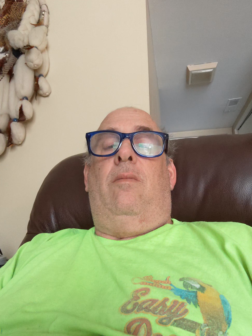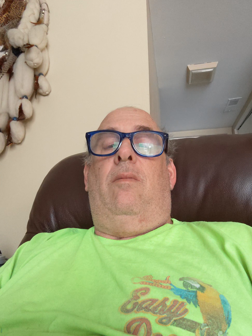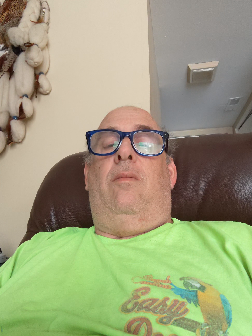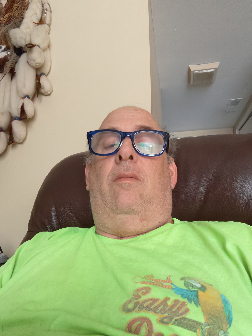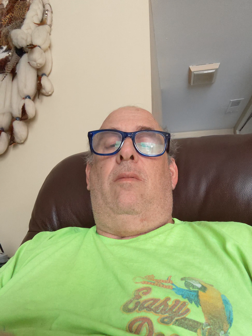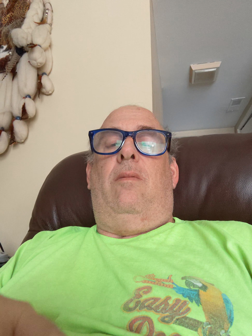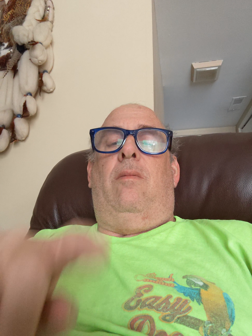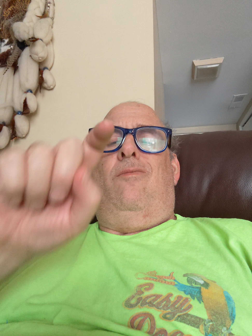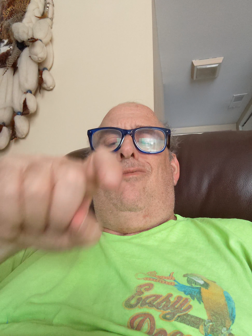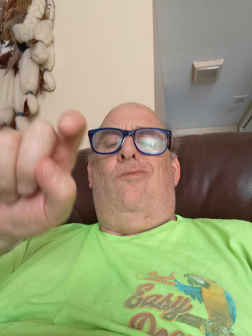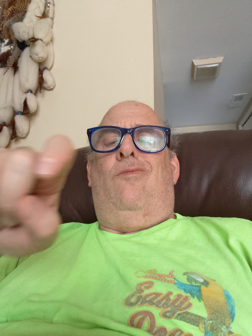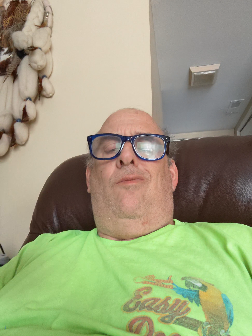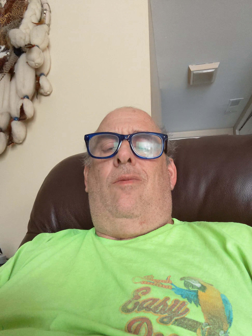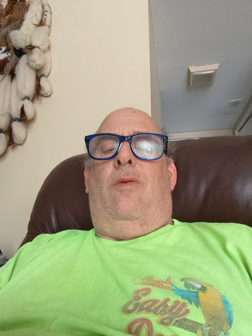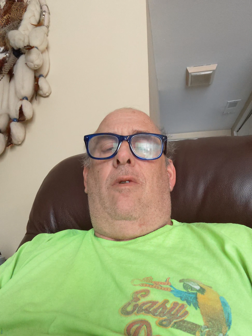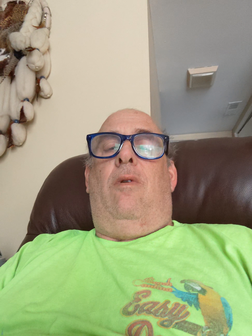closet